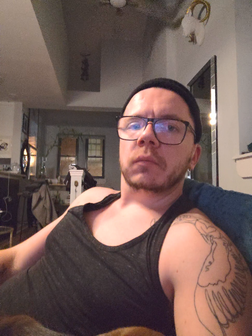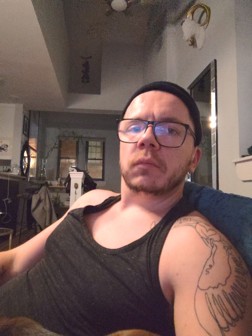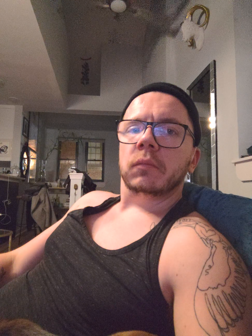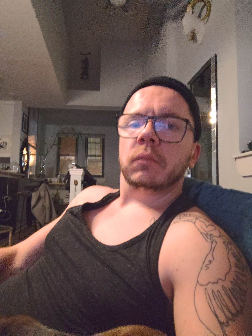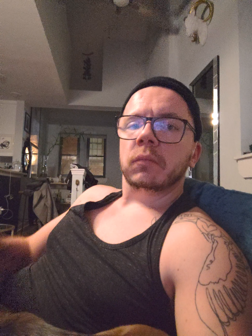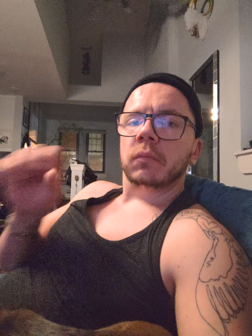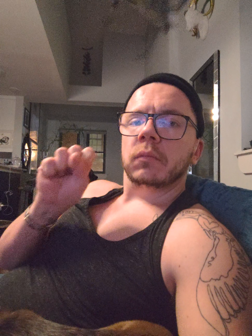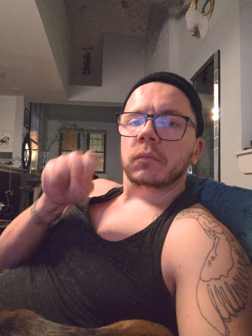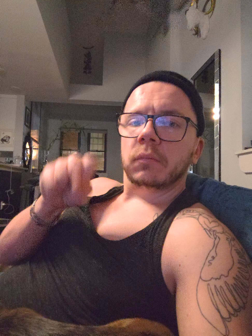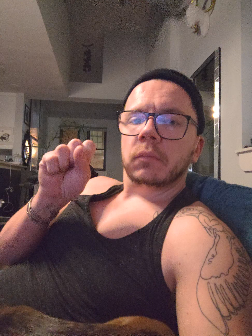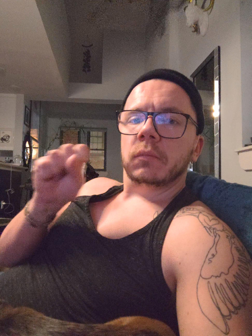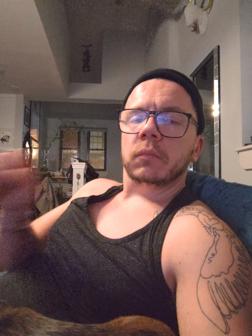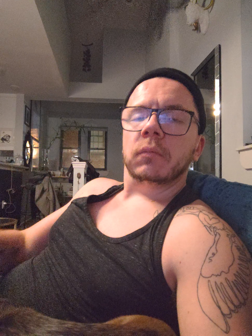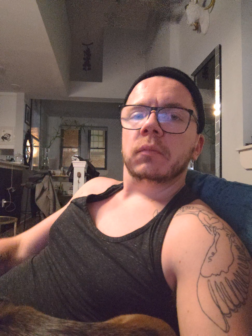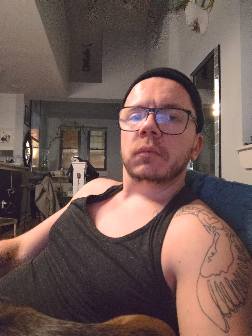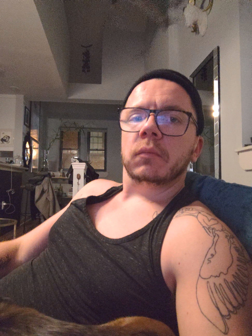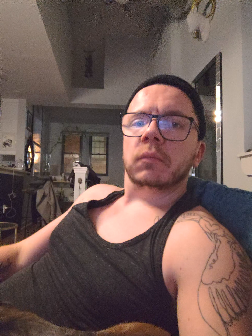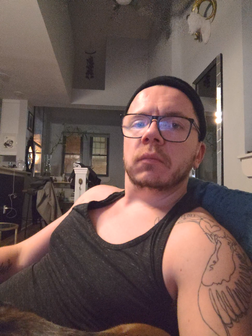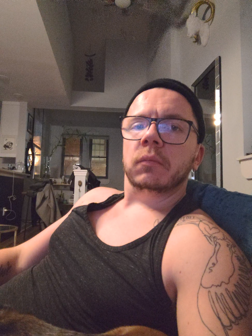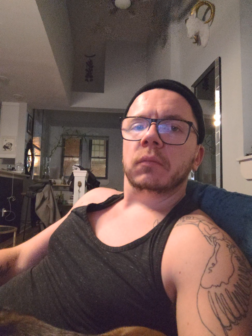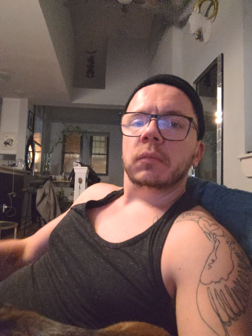yes